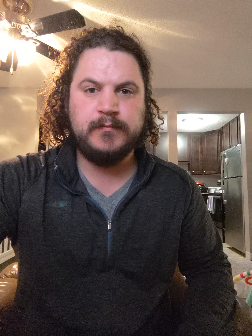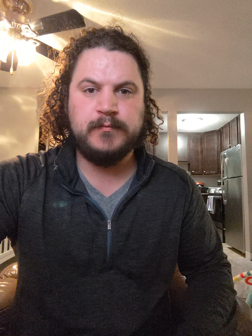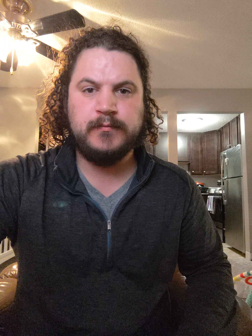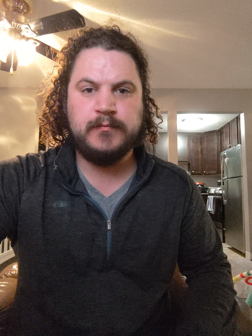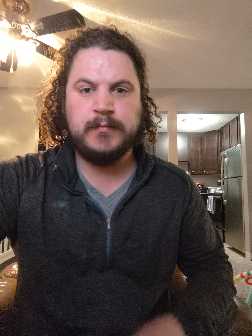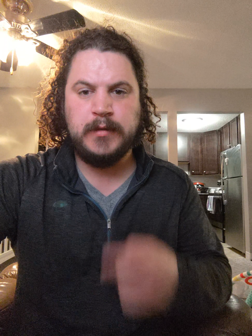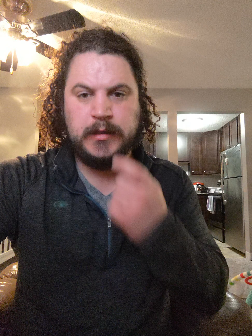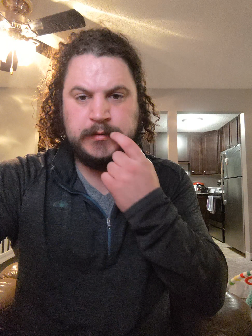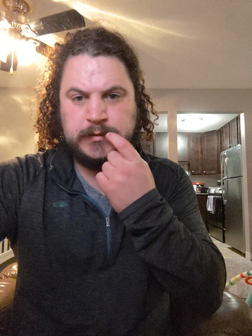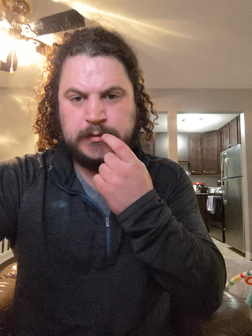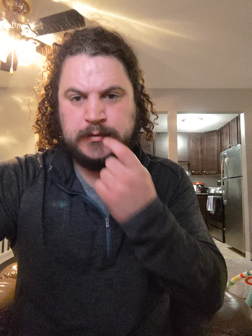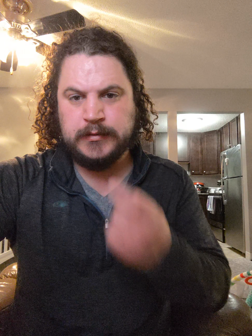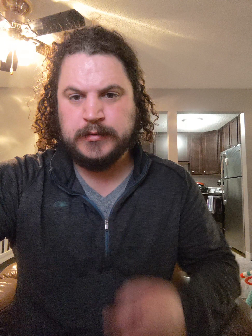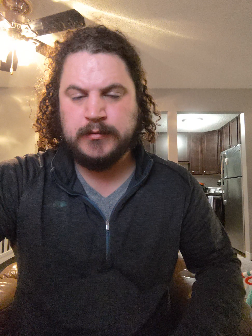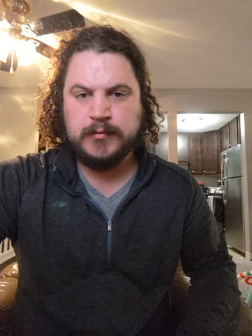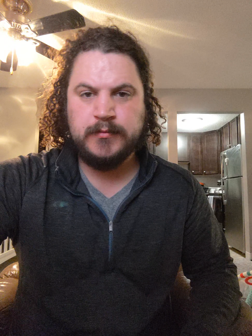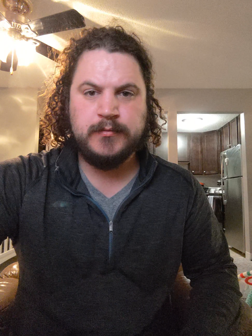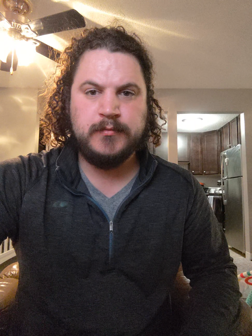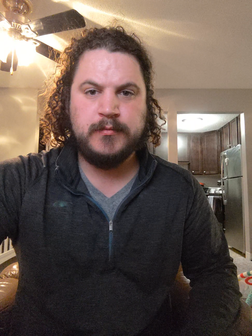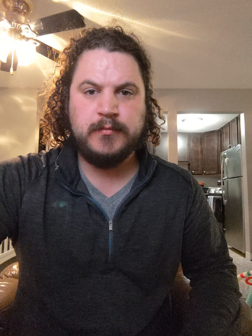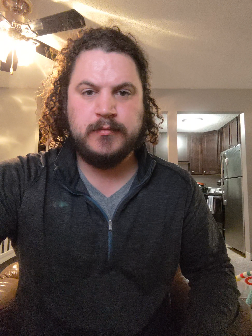window